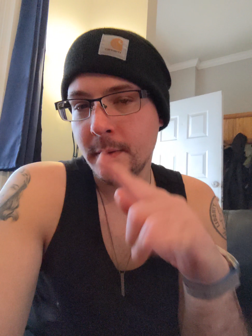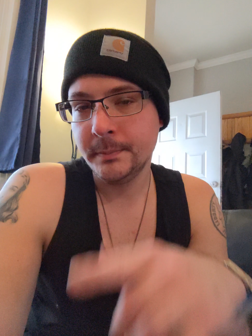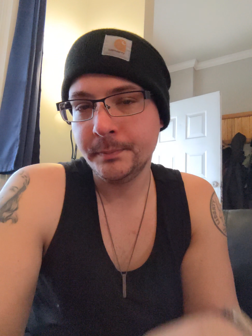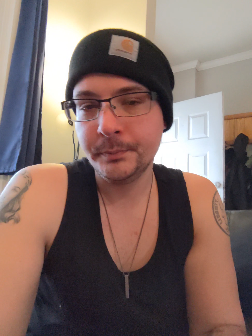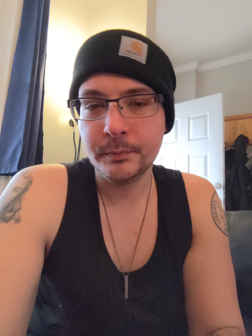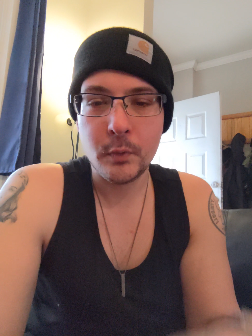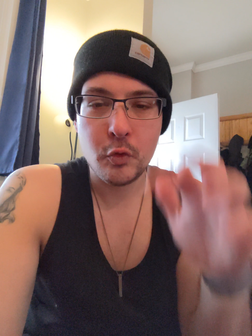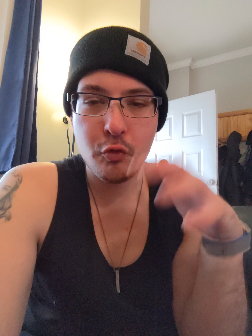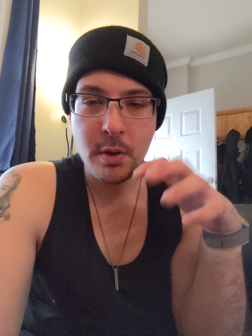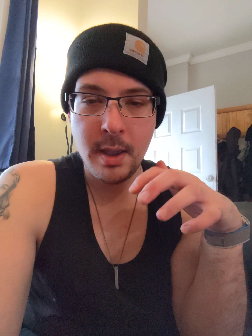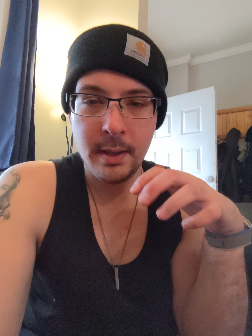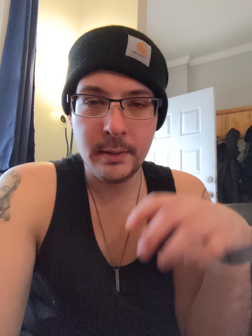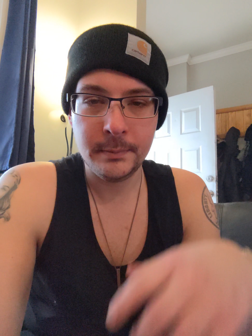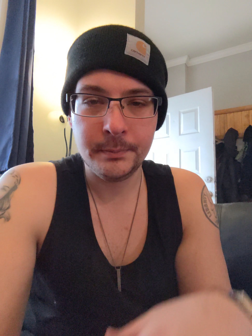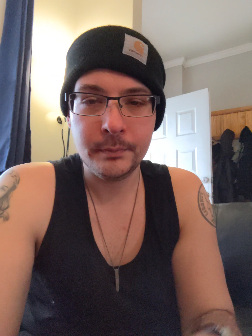rain